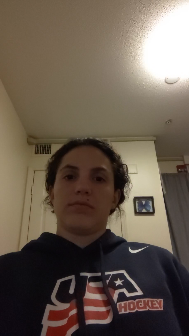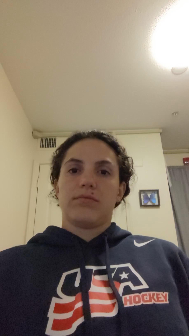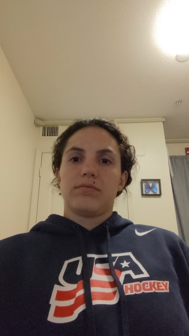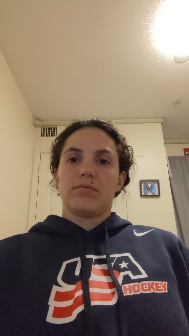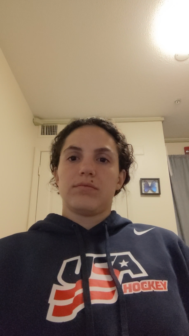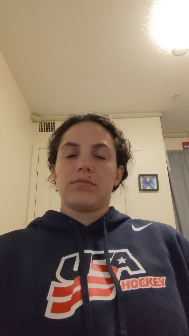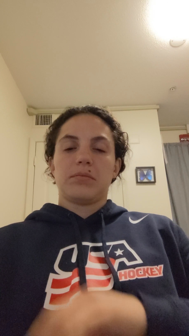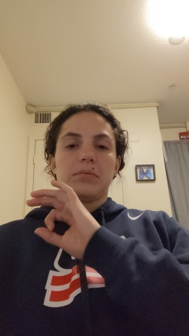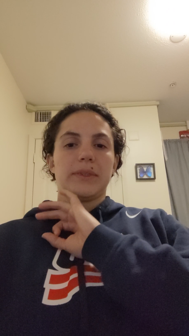beads